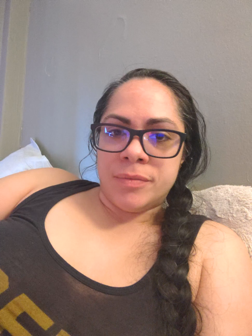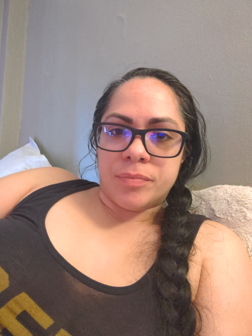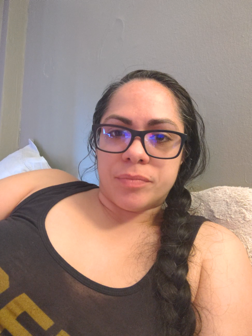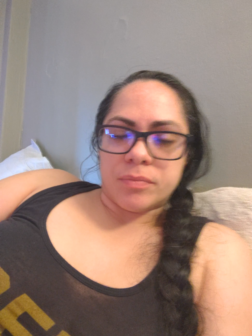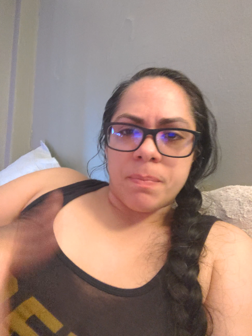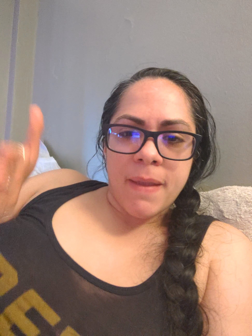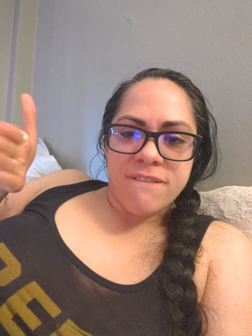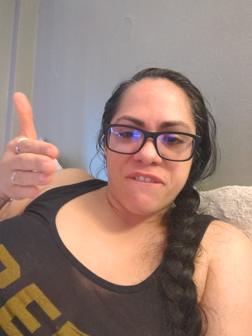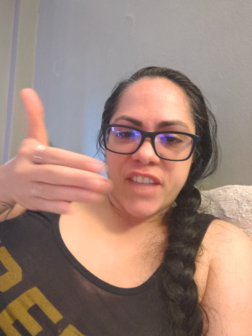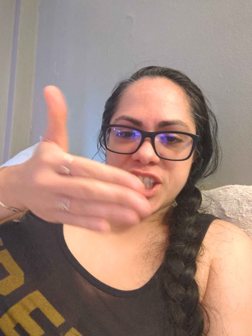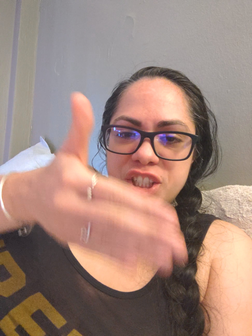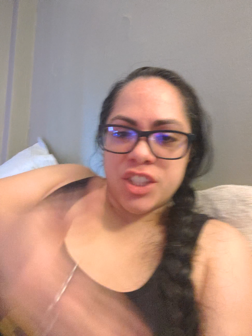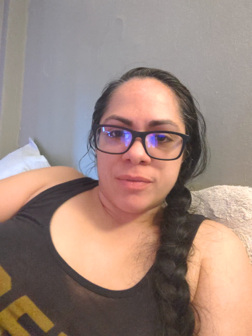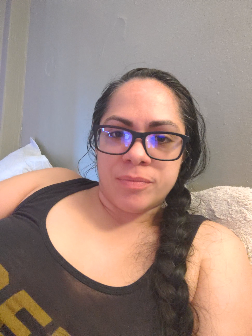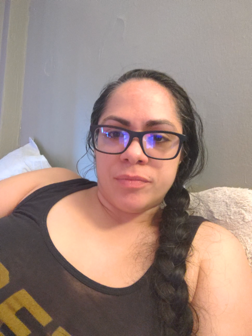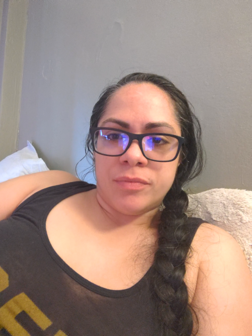fish